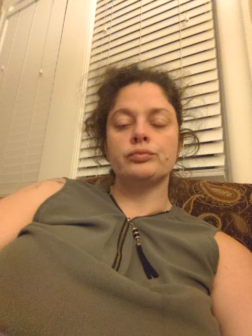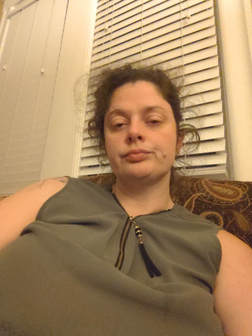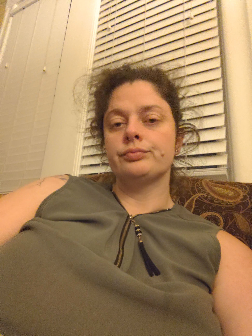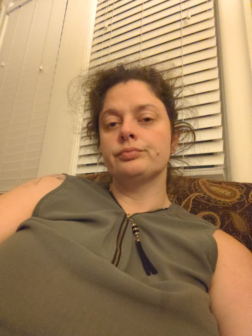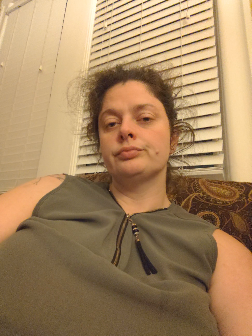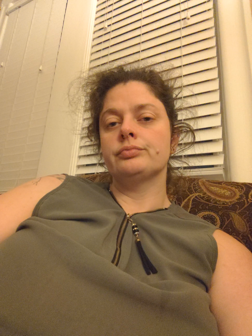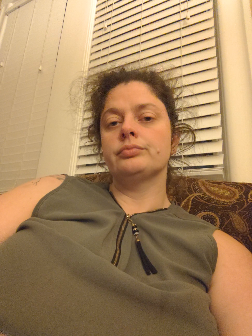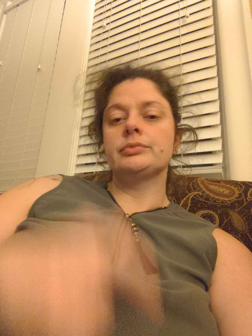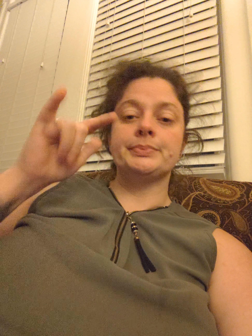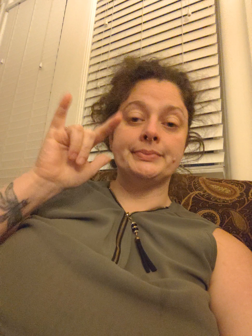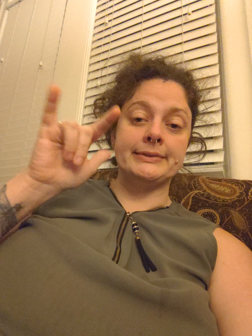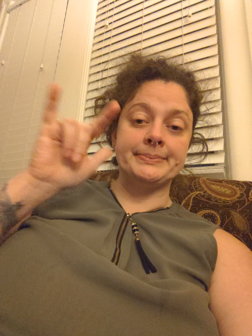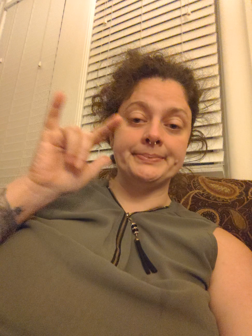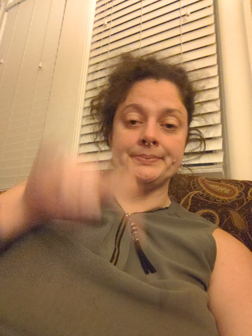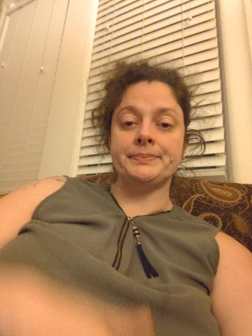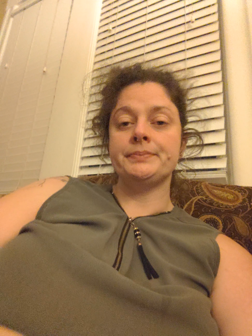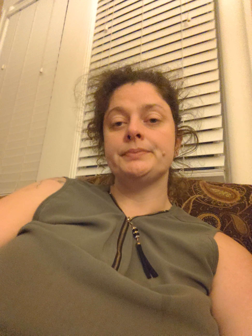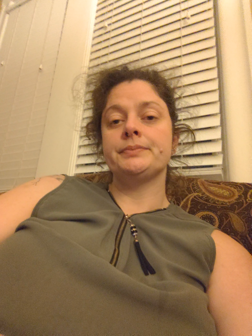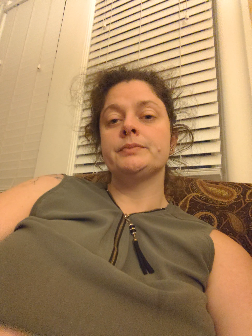airplane